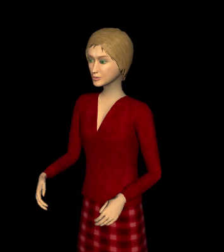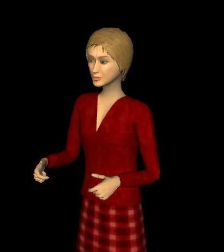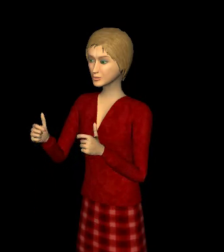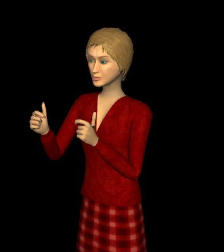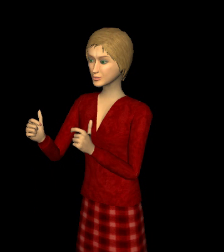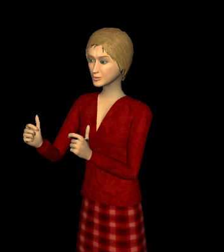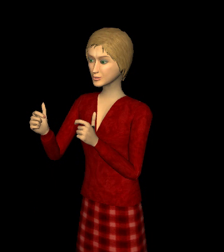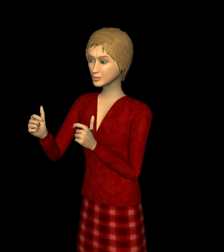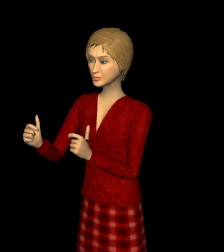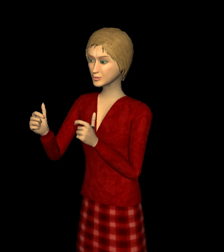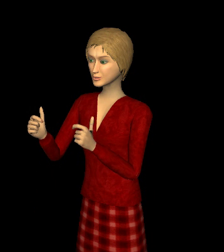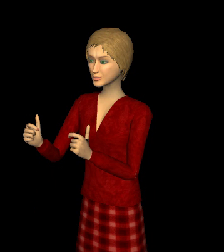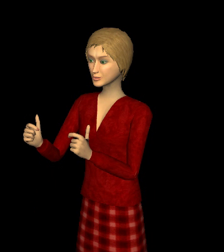فرصة